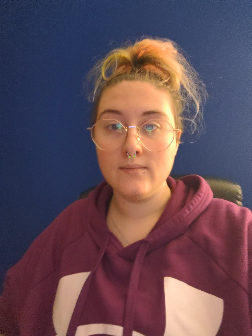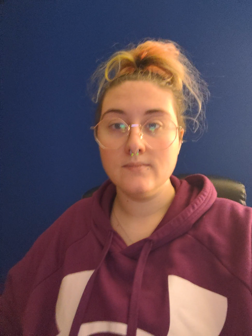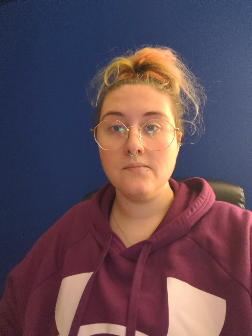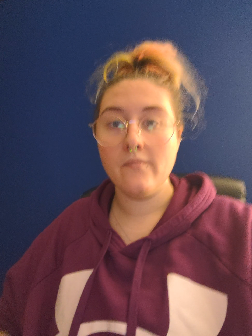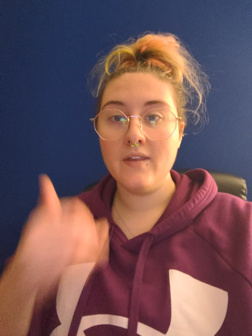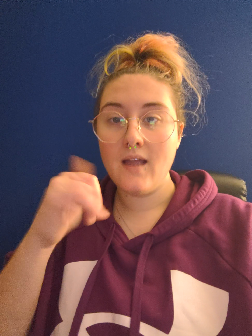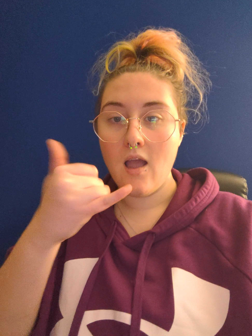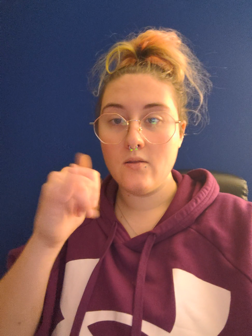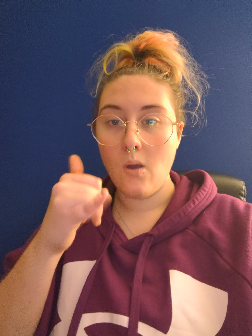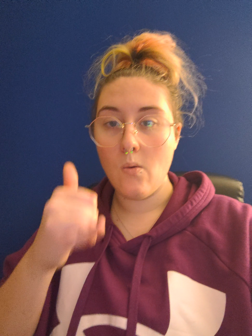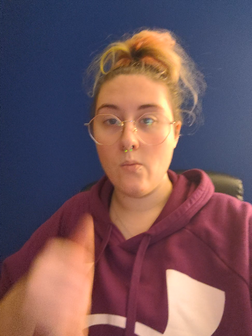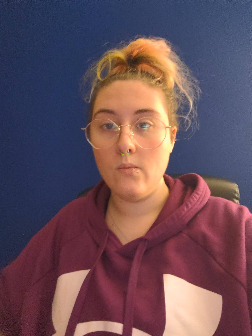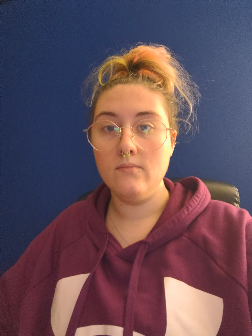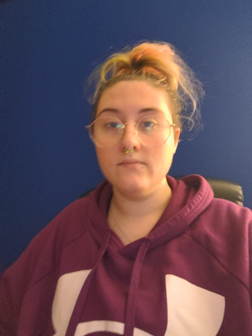yellow